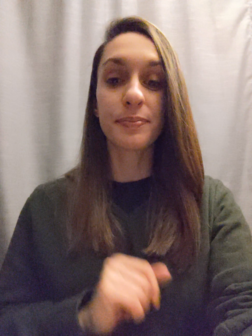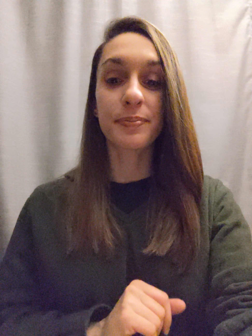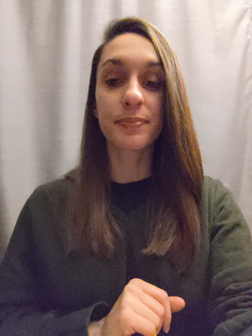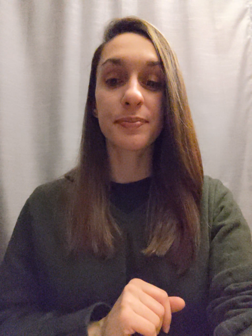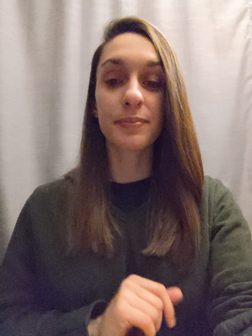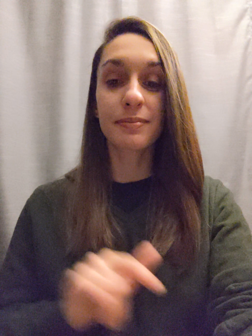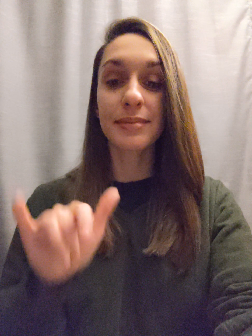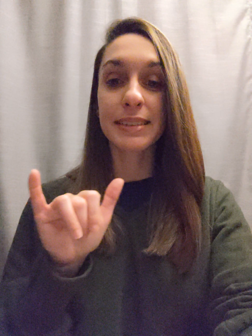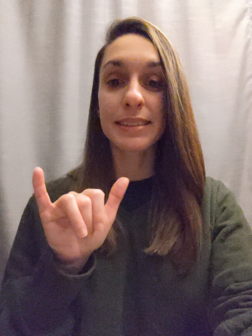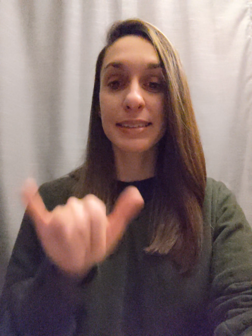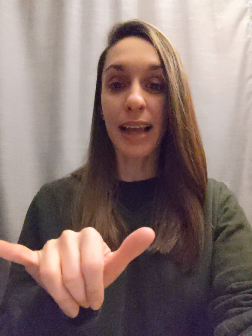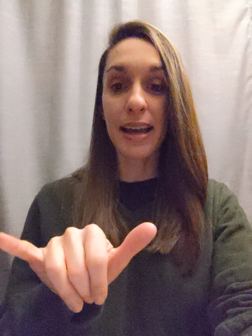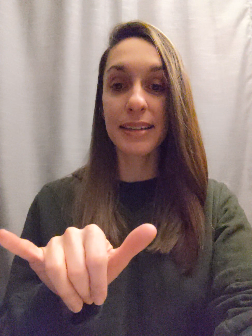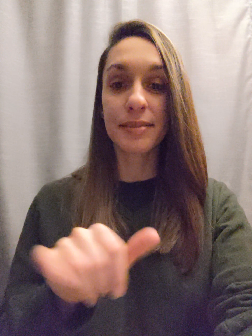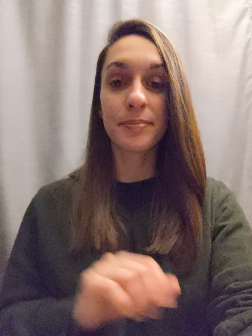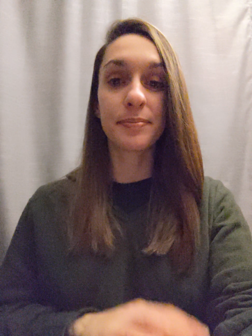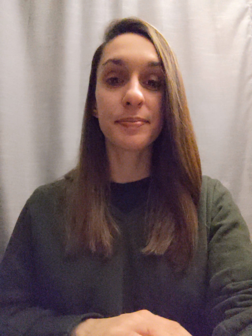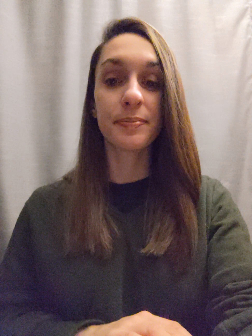stay